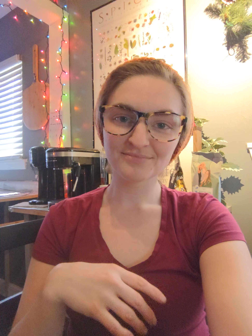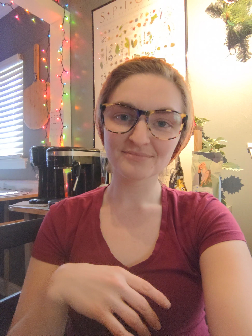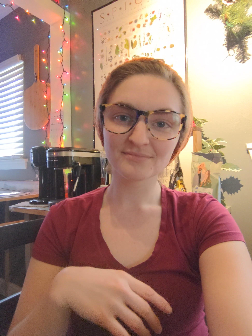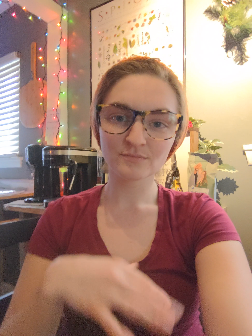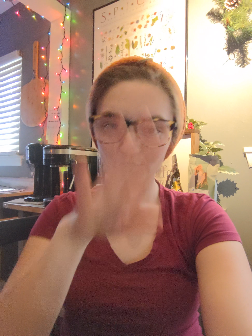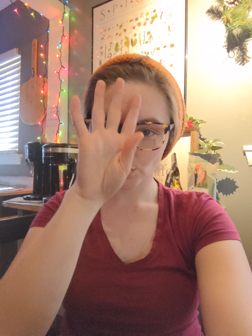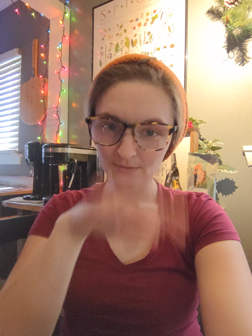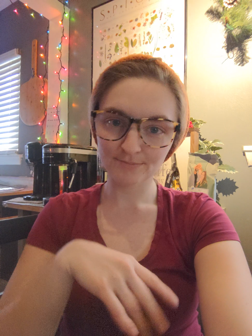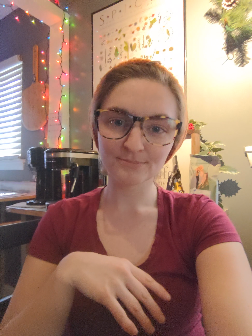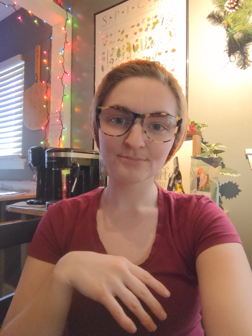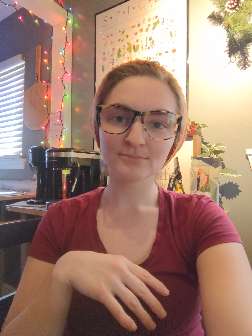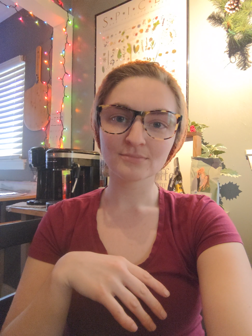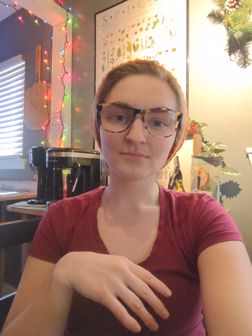fireman